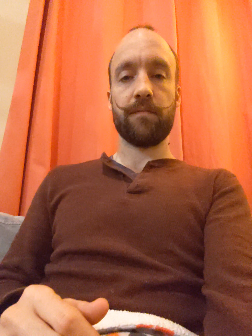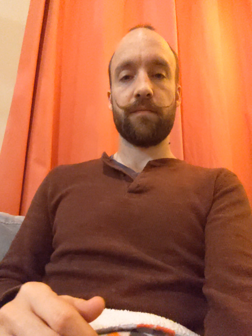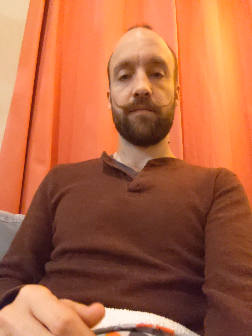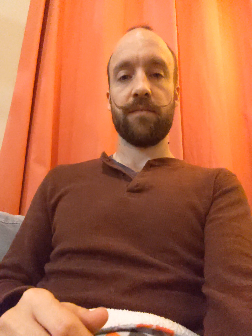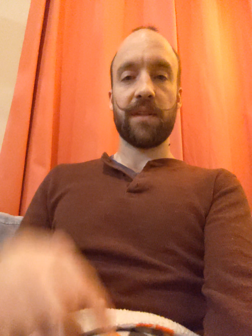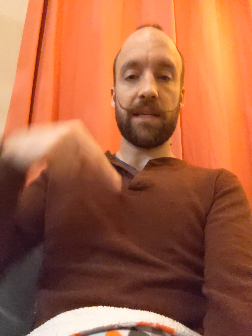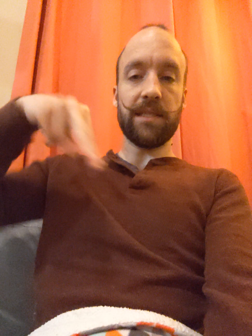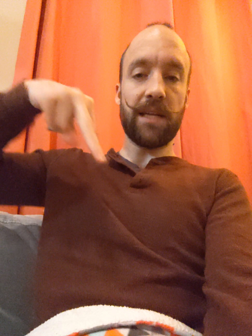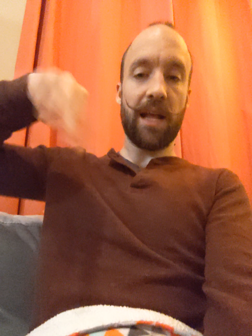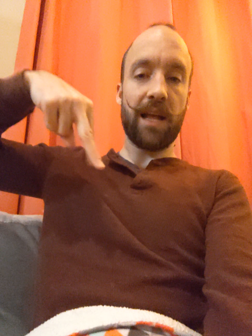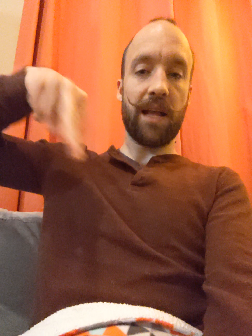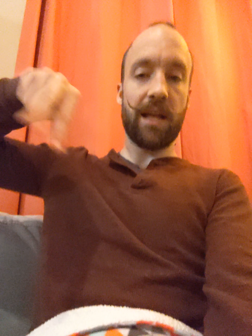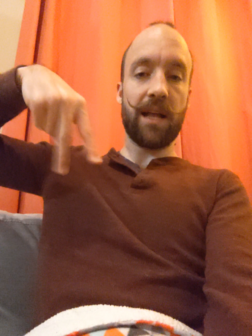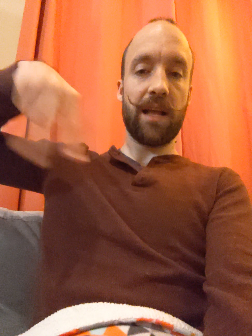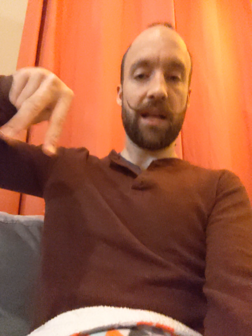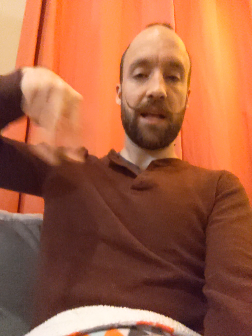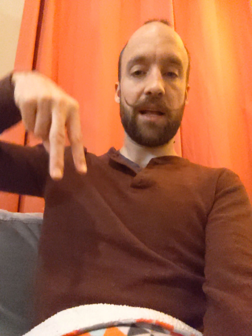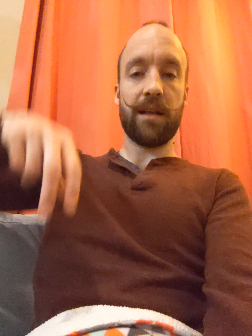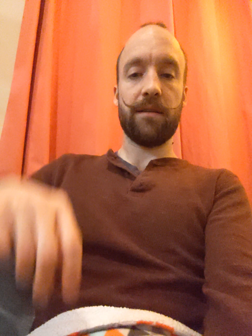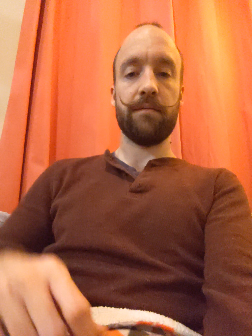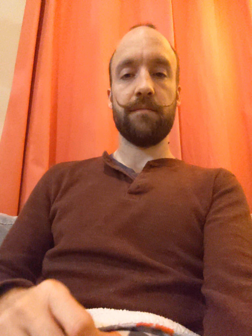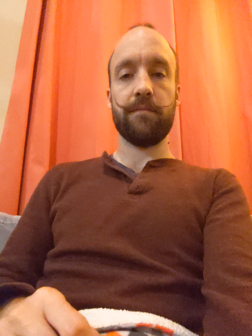dance